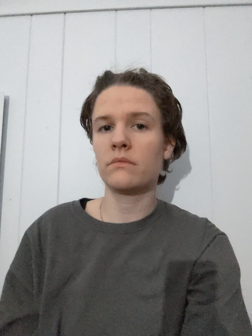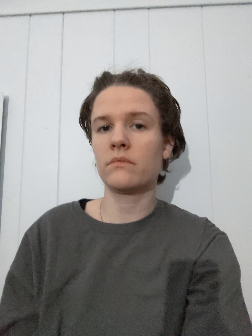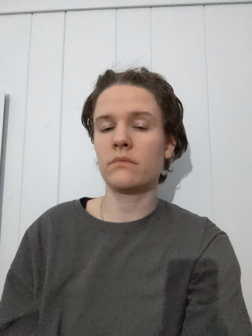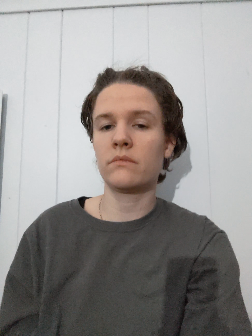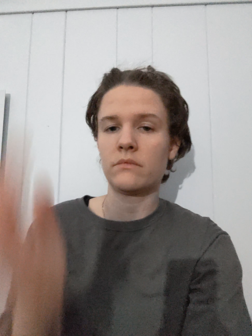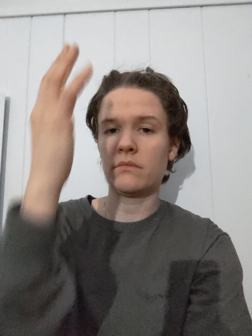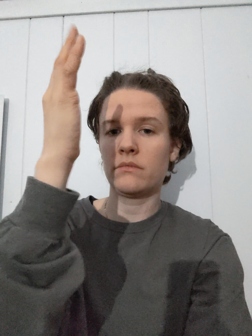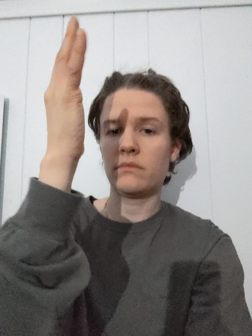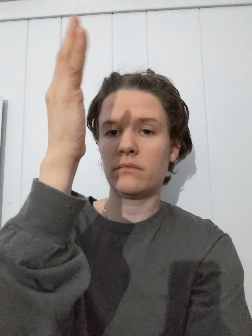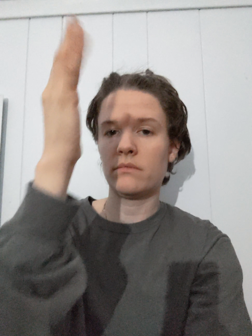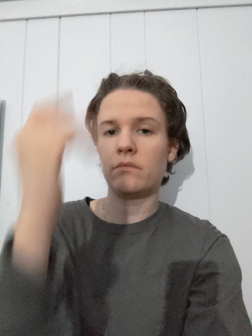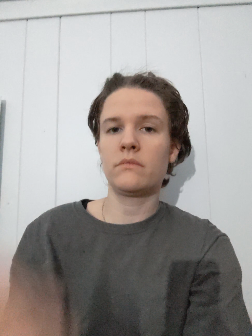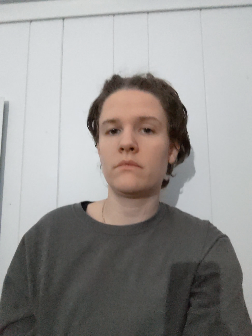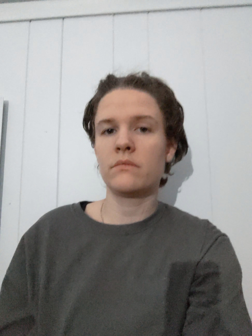tree